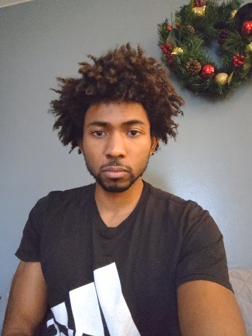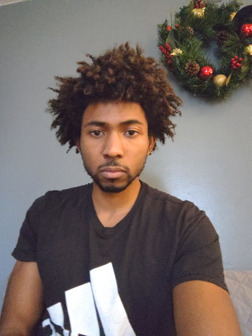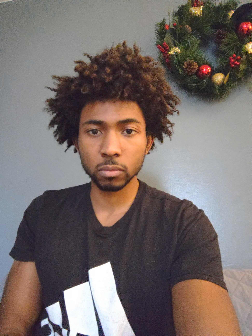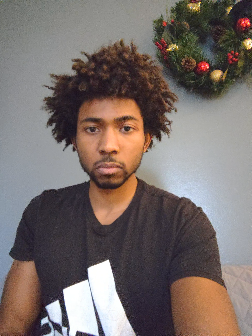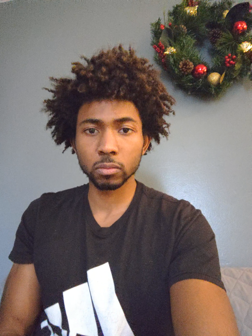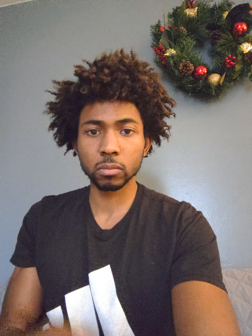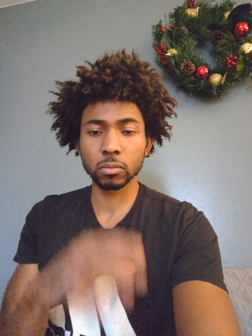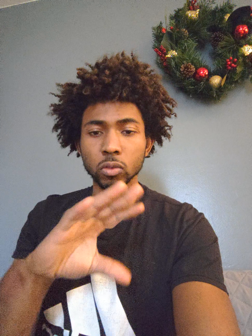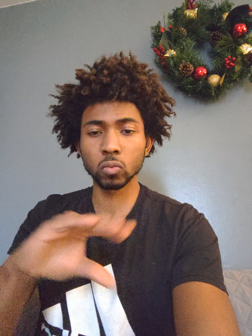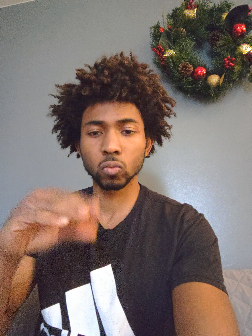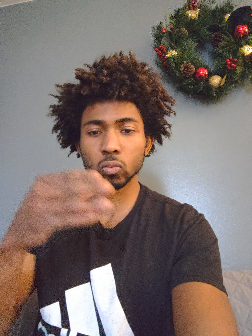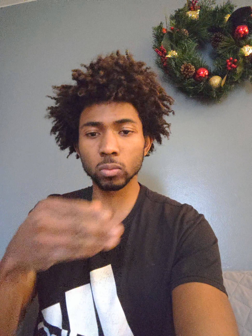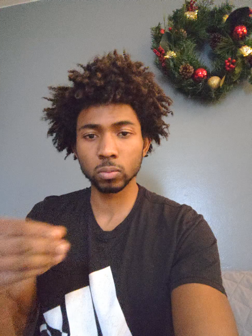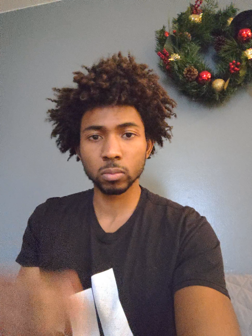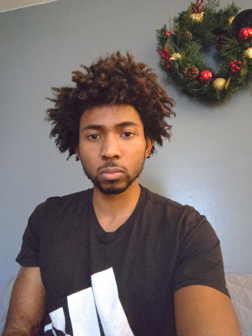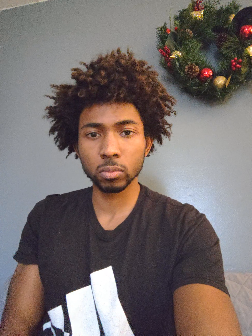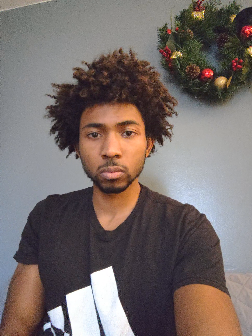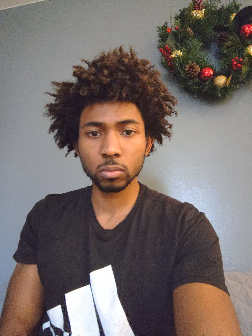story